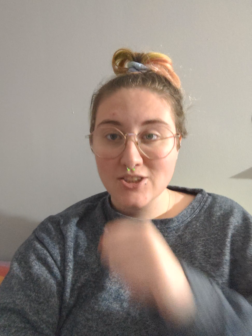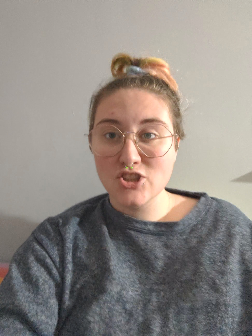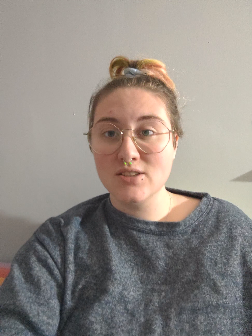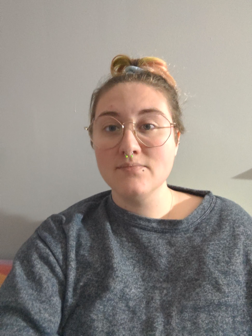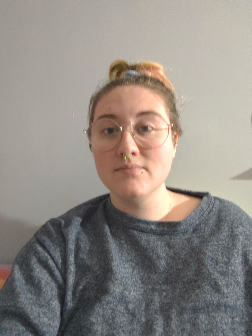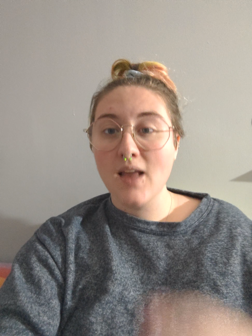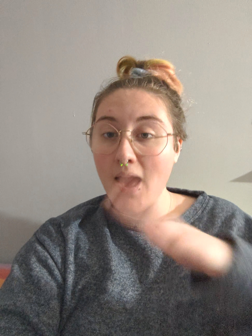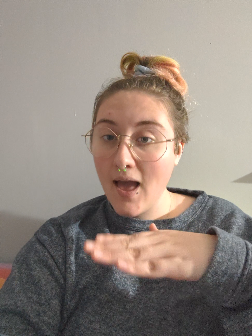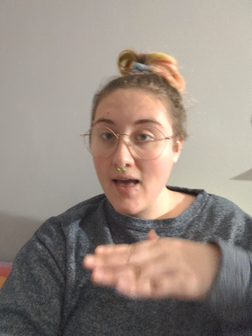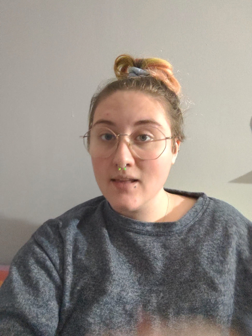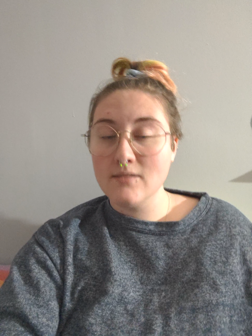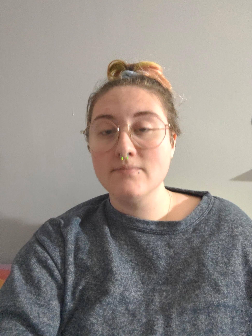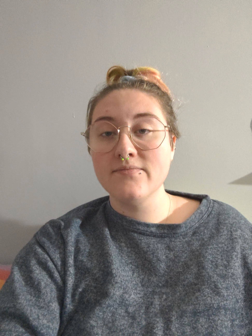on